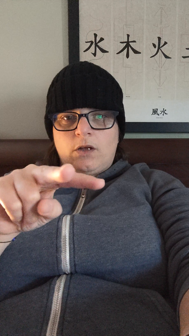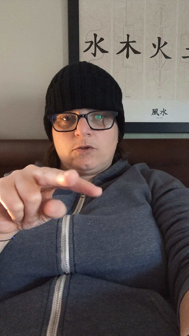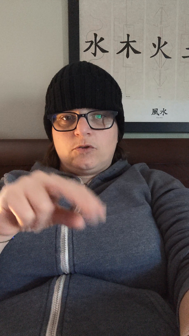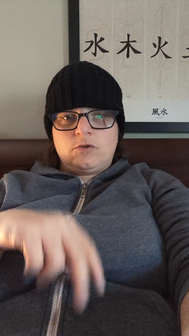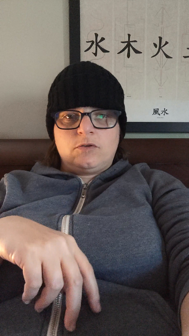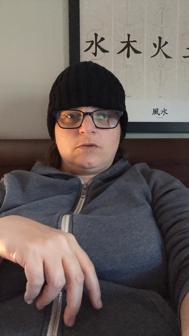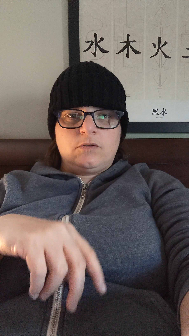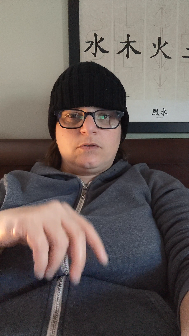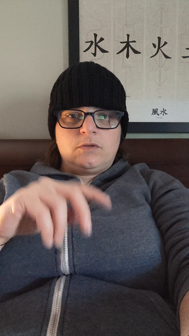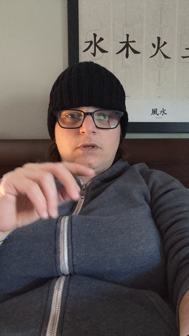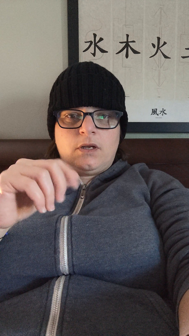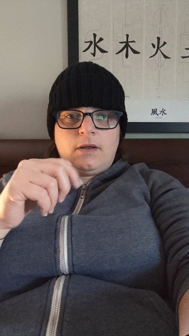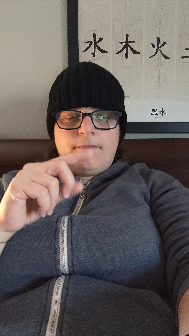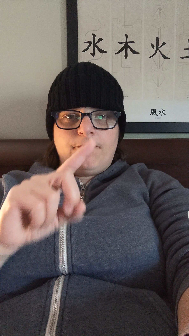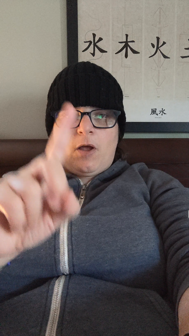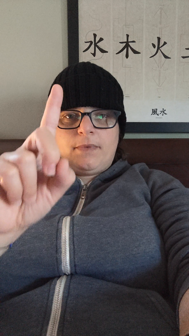bump